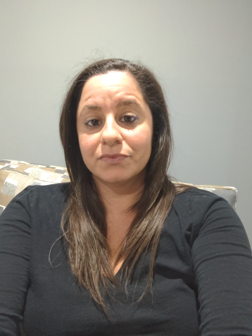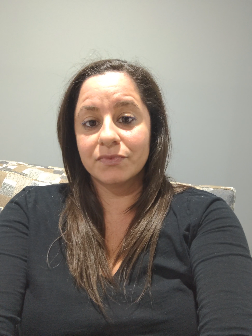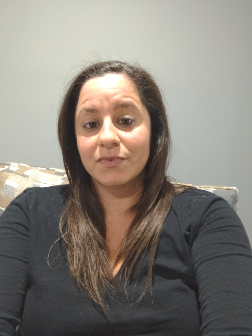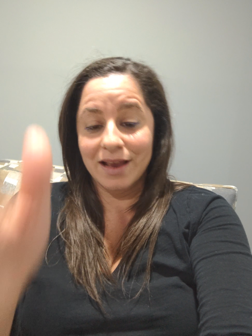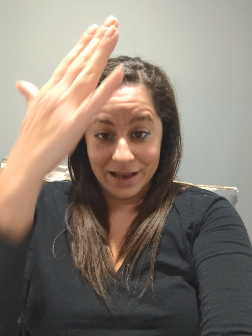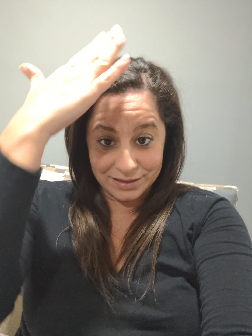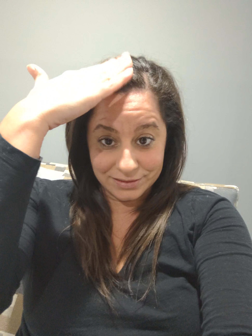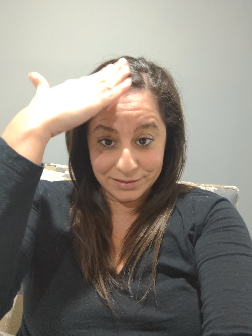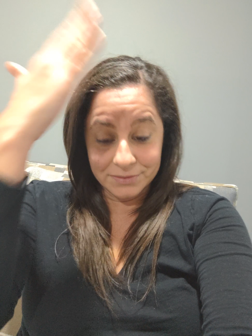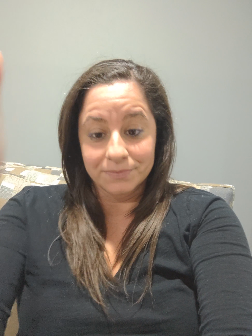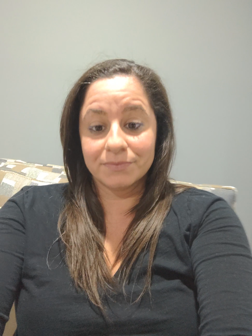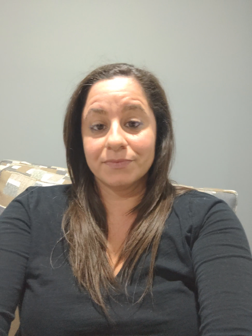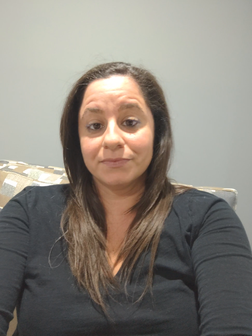hat